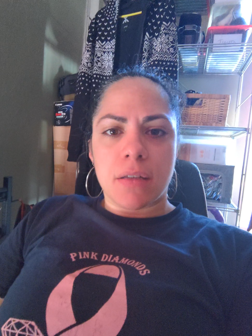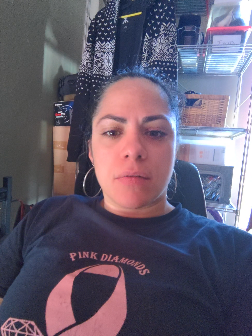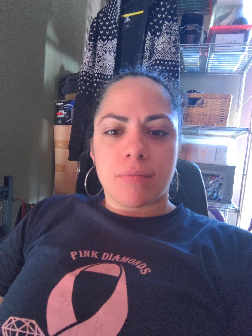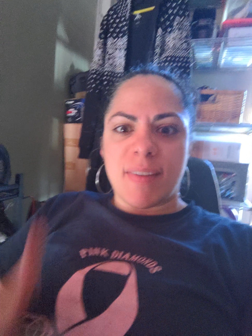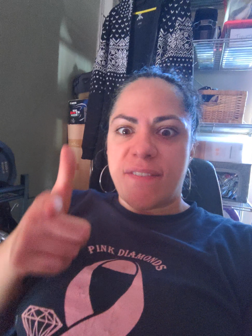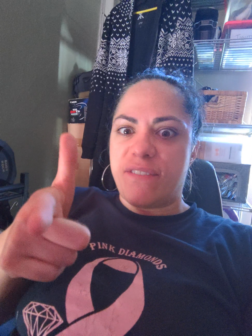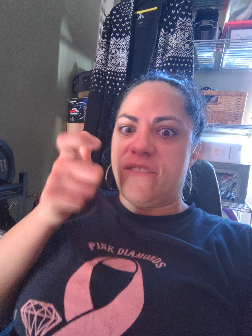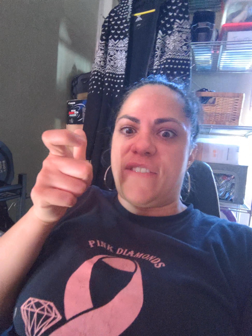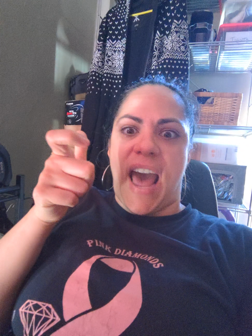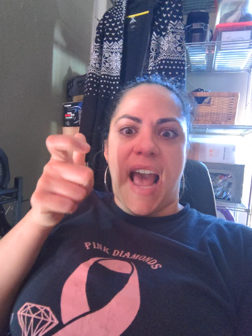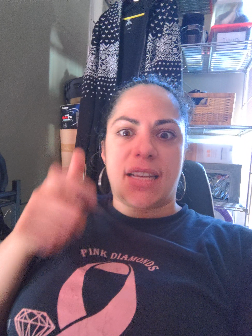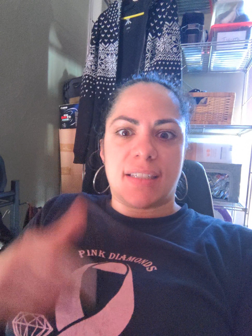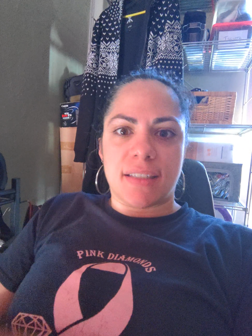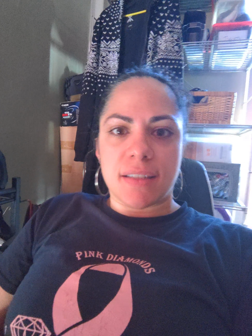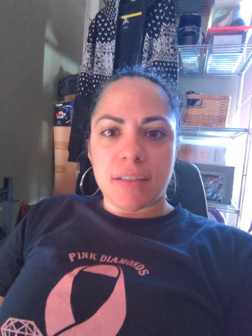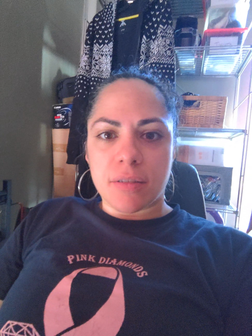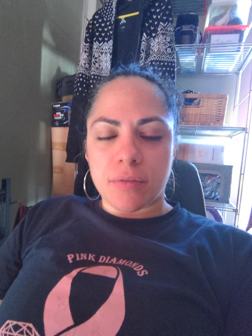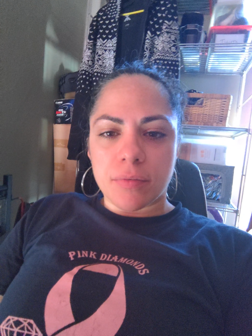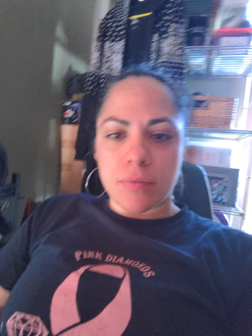fast